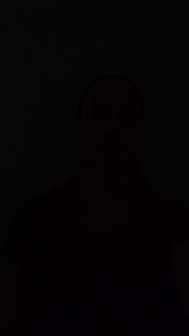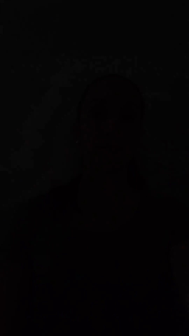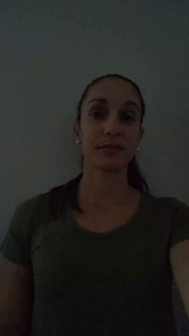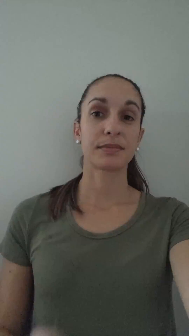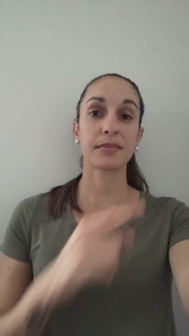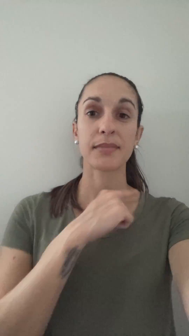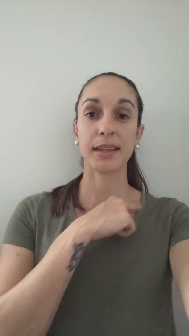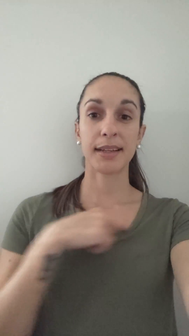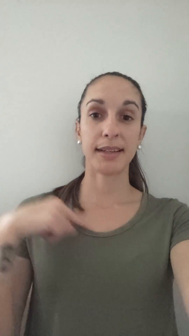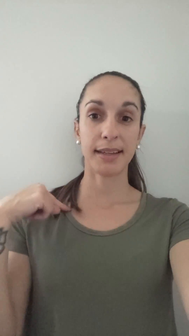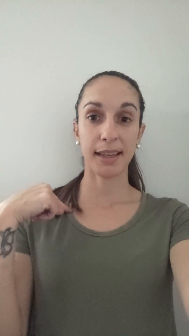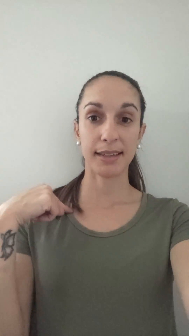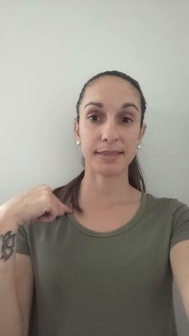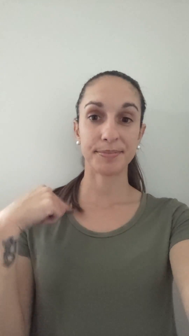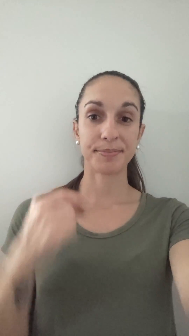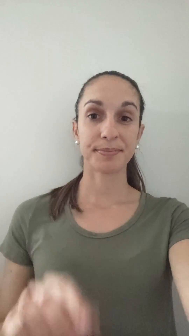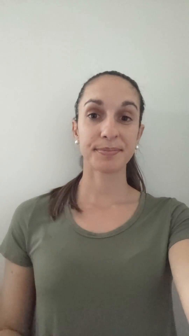necklace